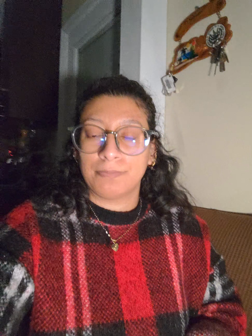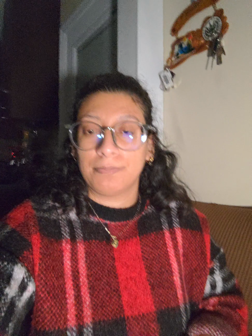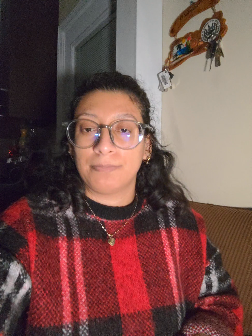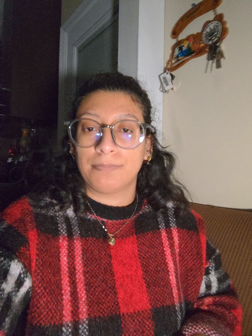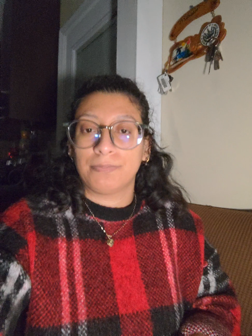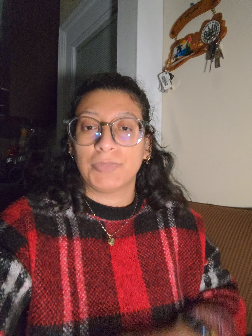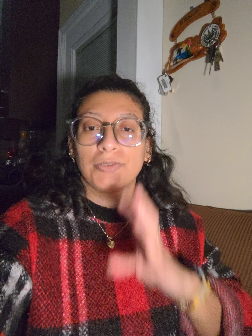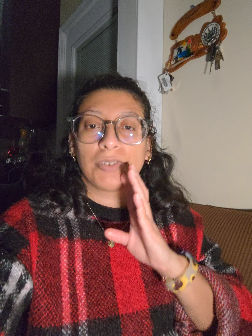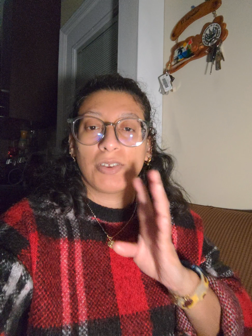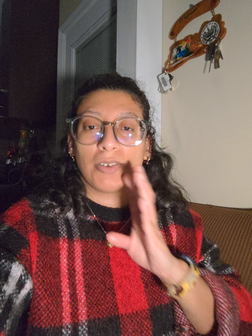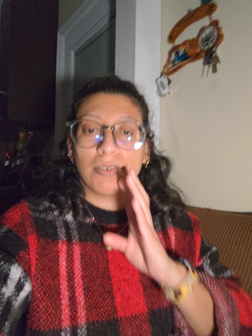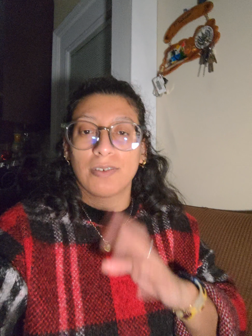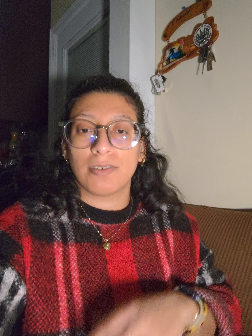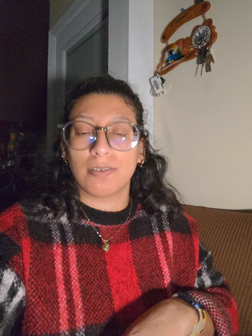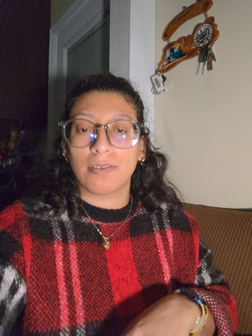talk